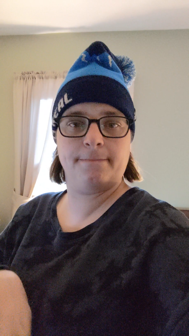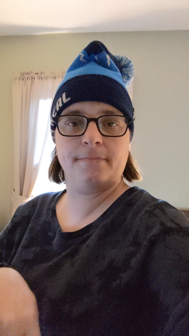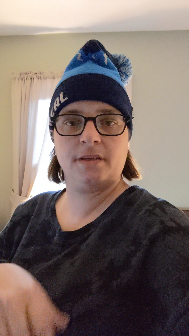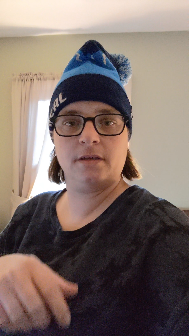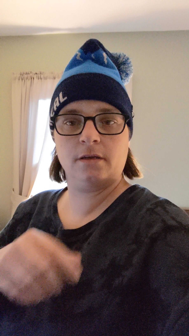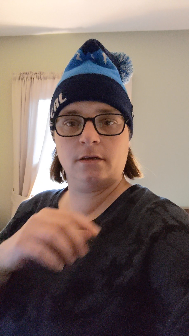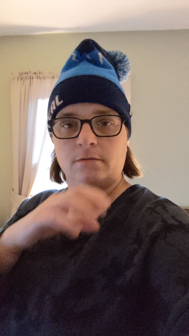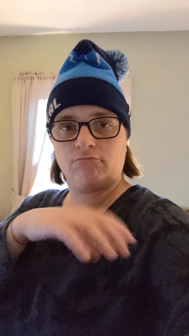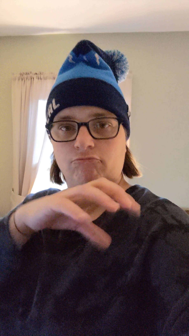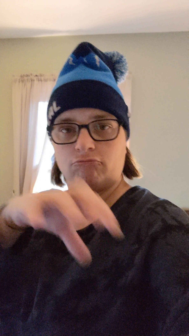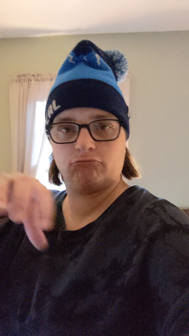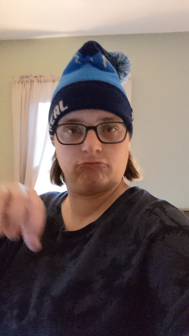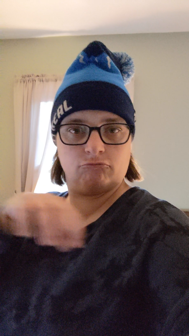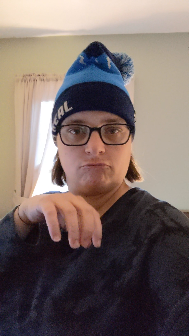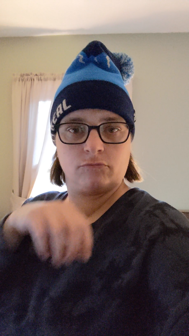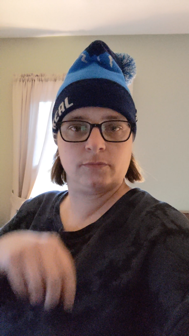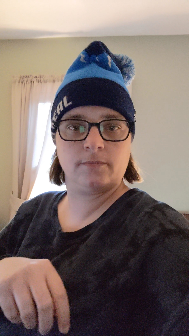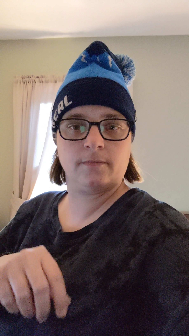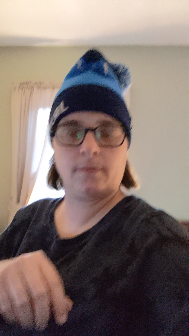block